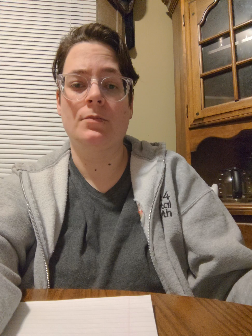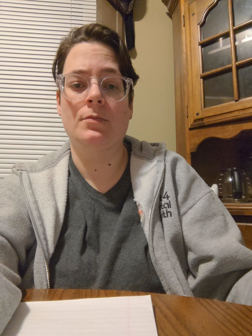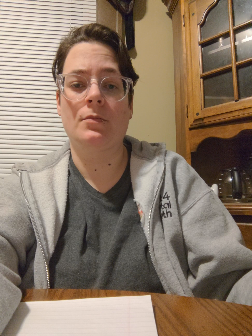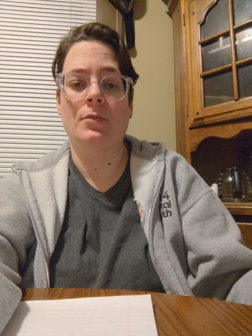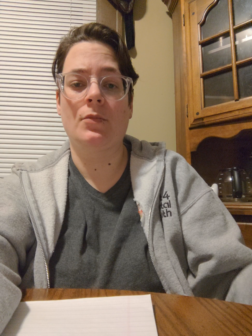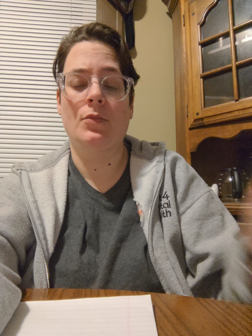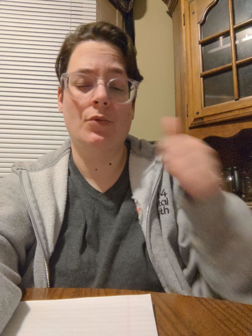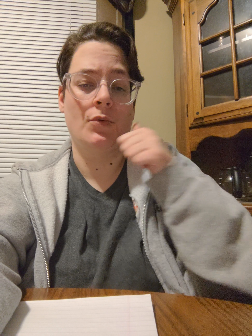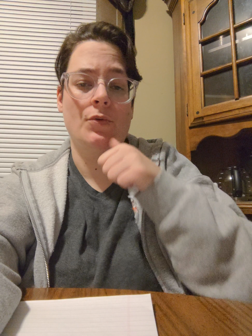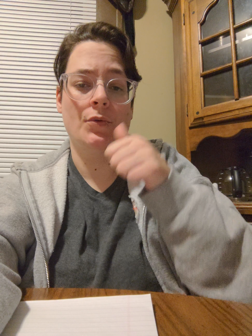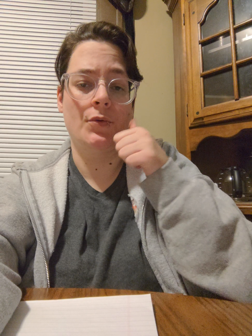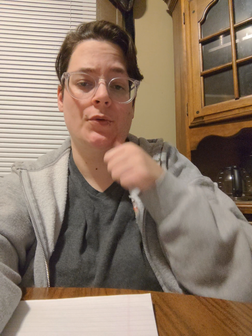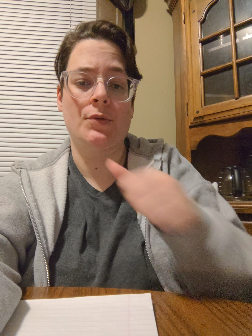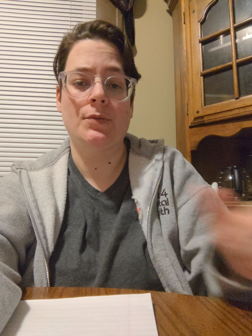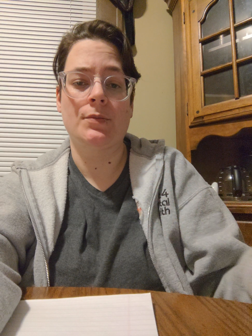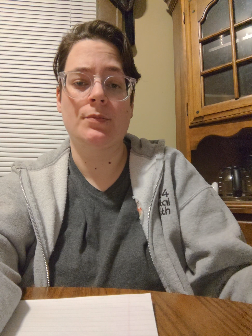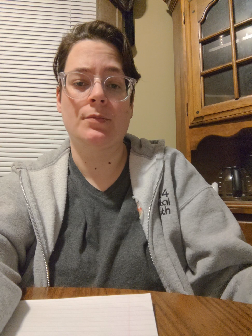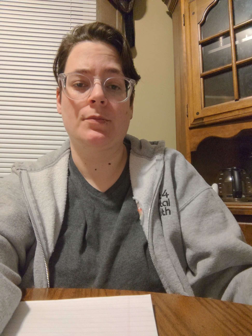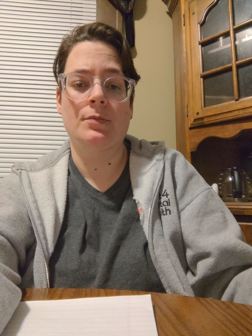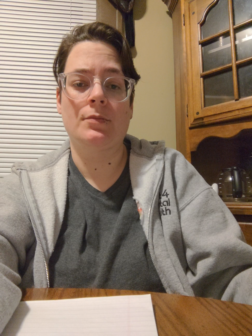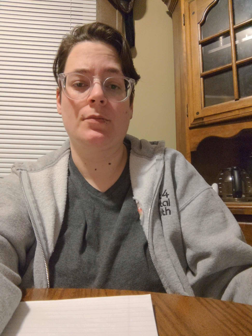girl